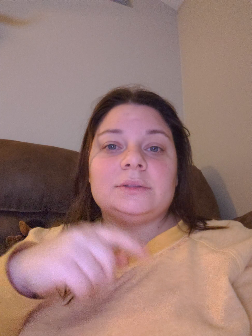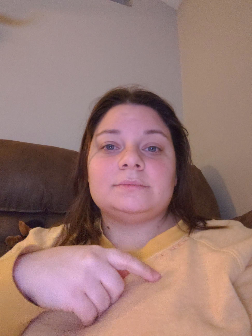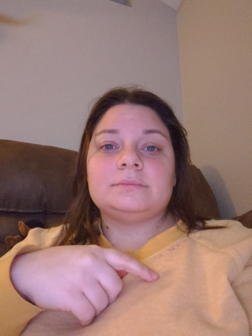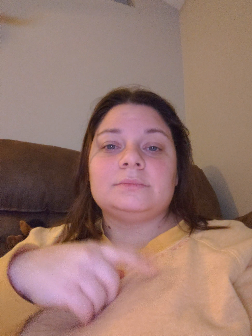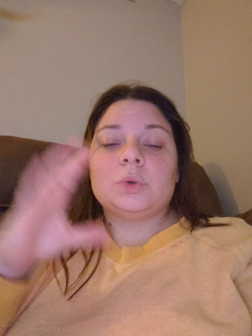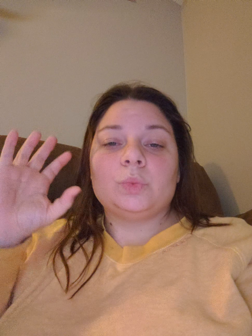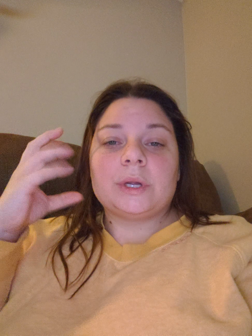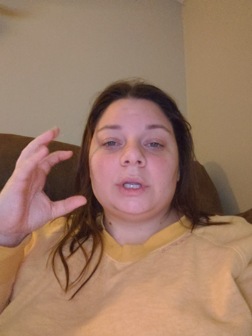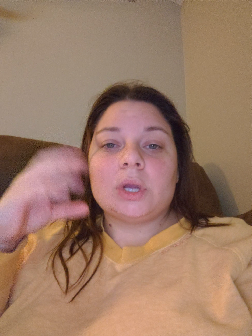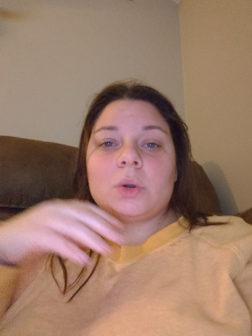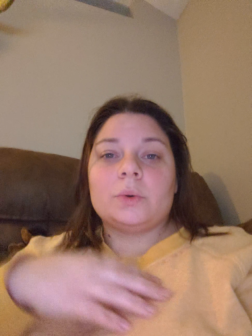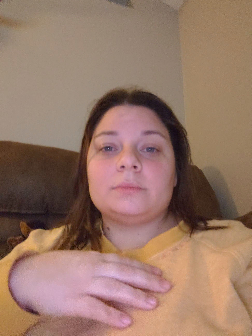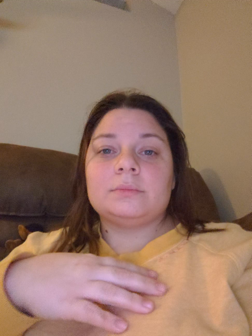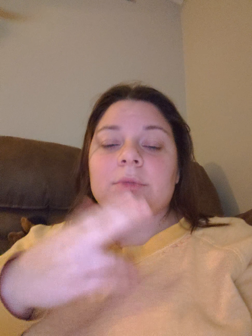radio